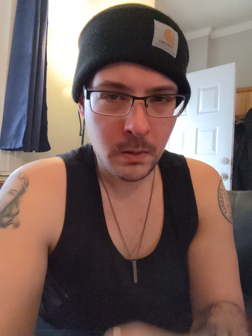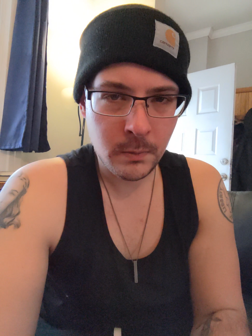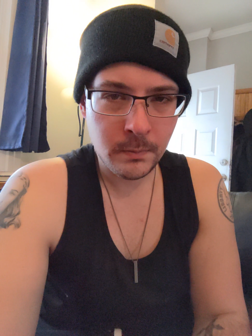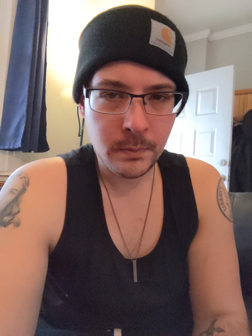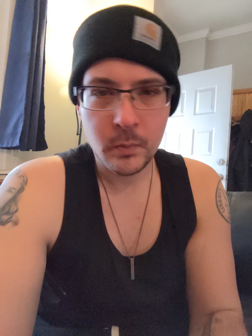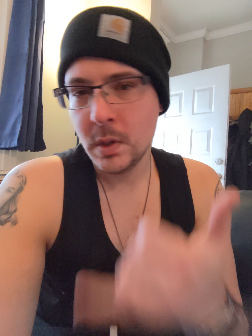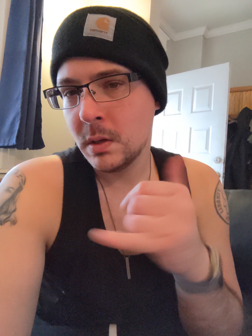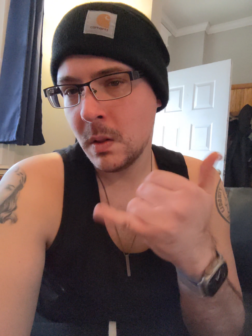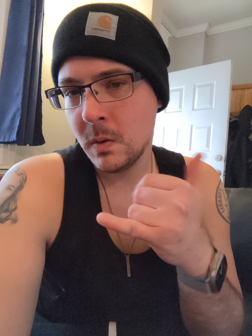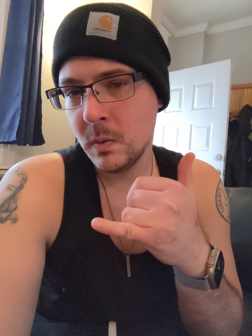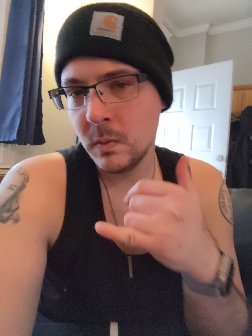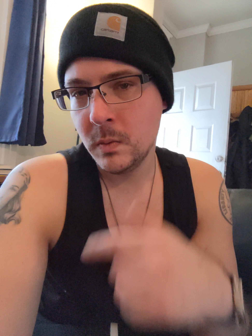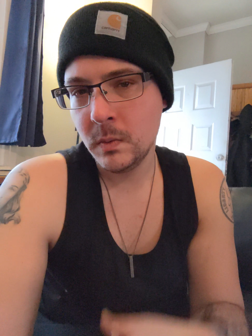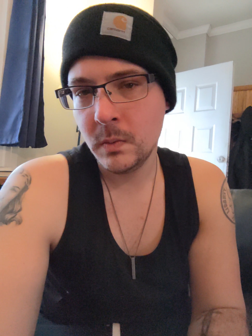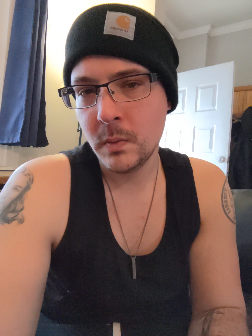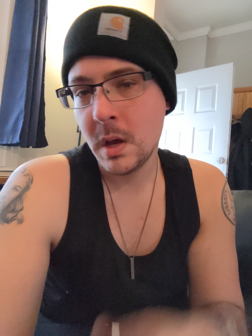yellow